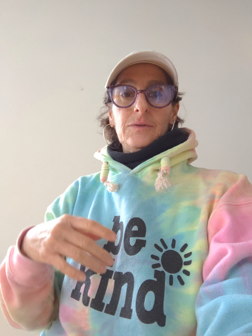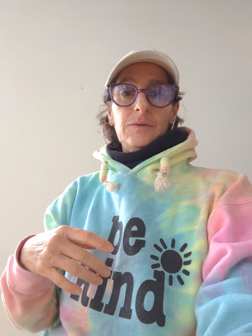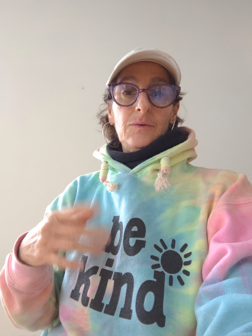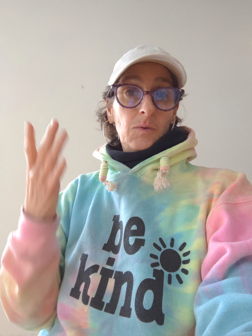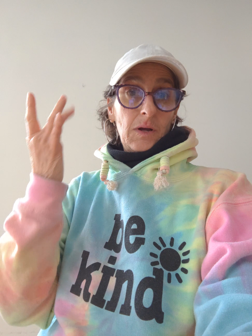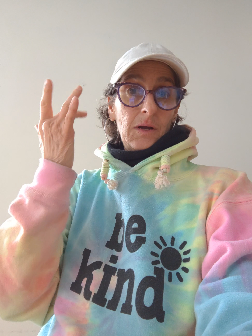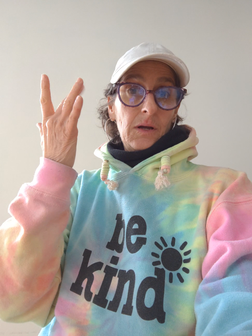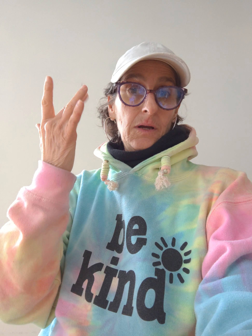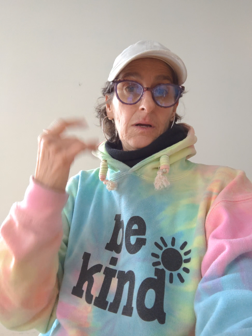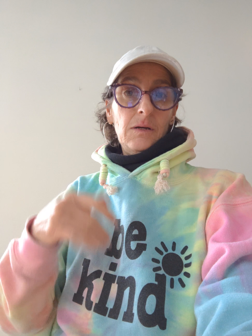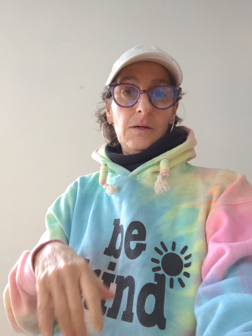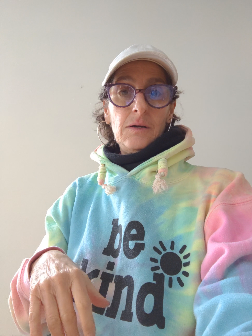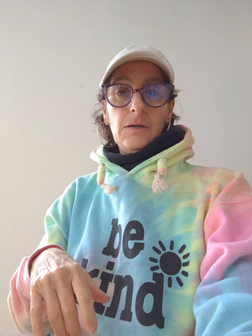why